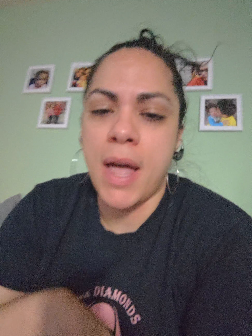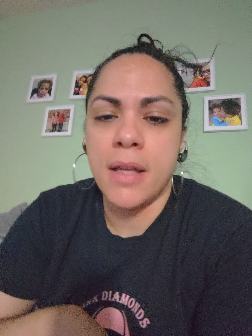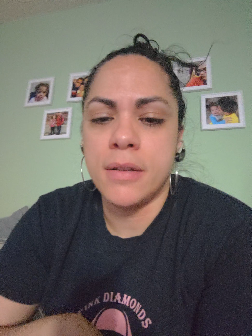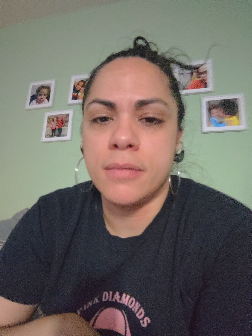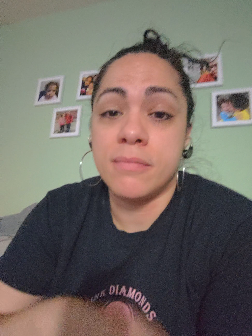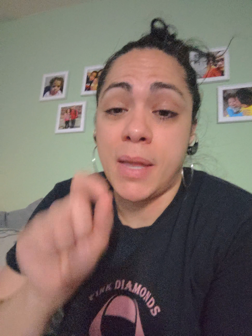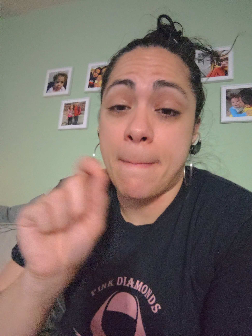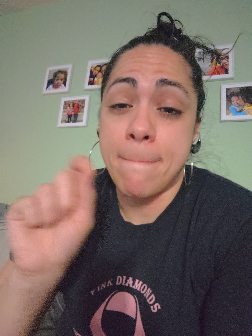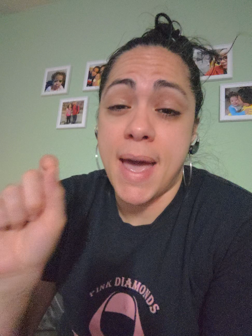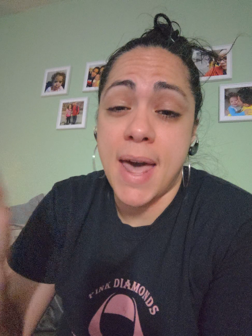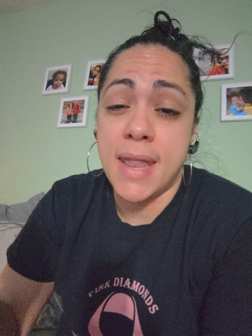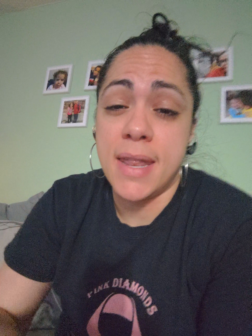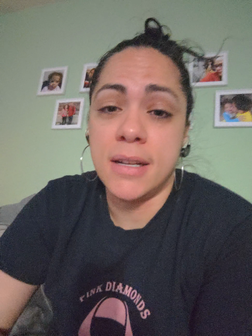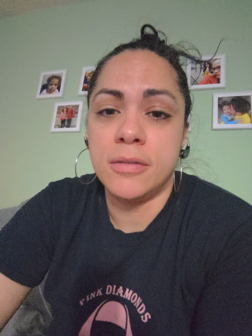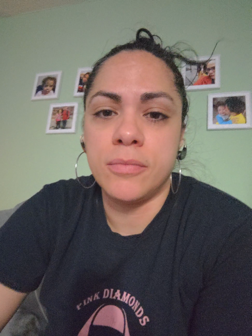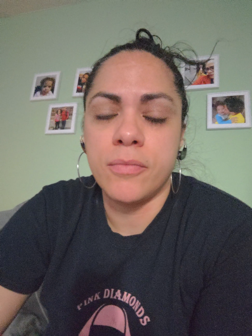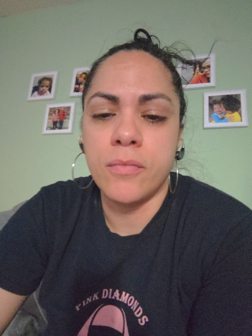pen